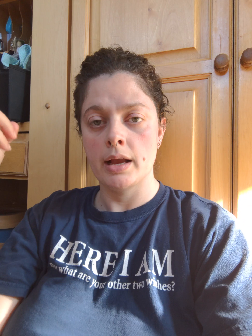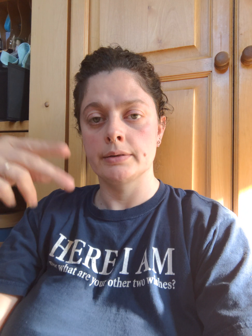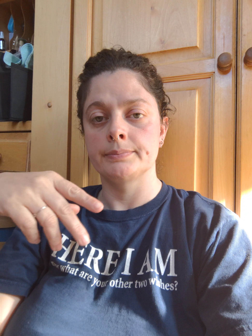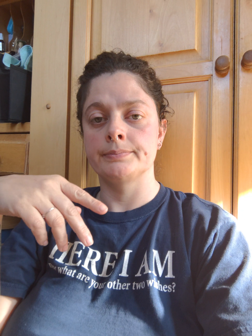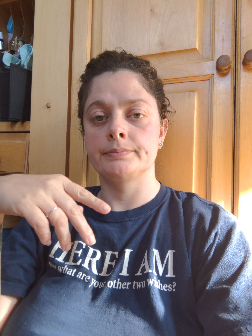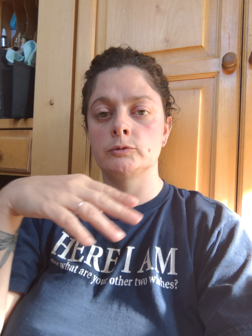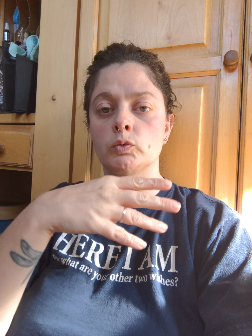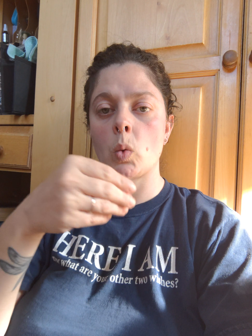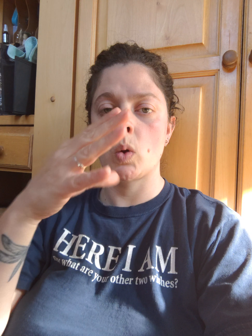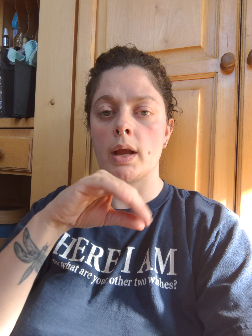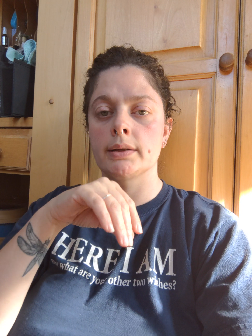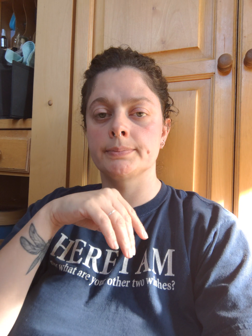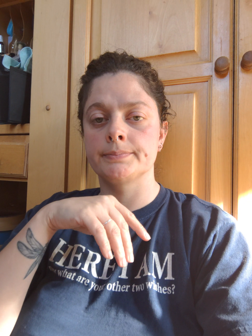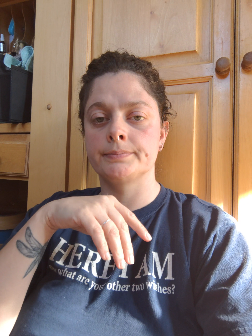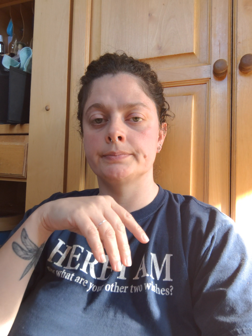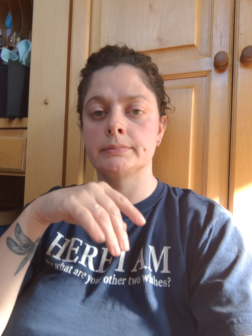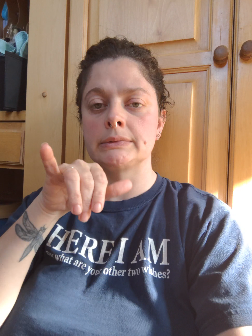story